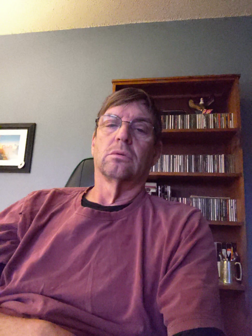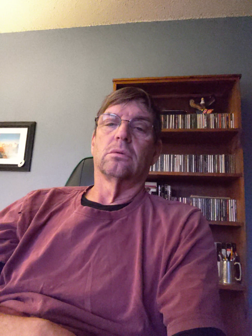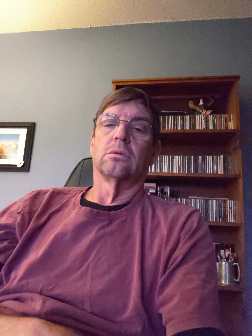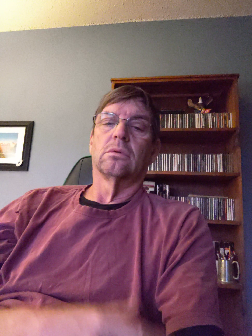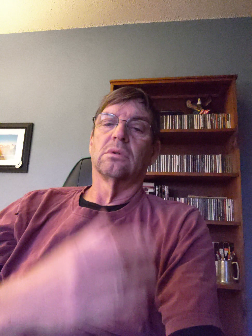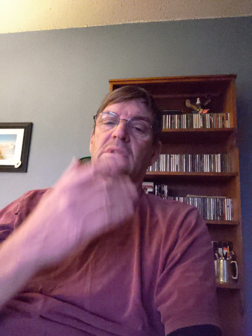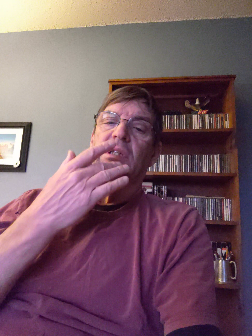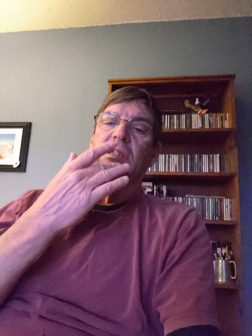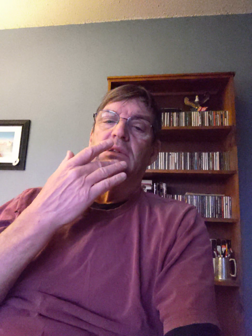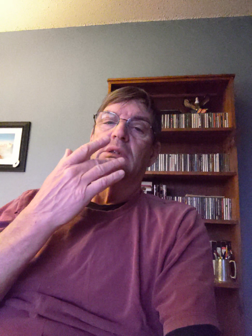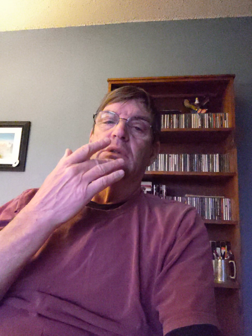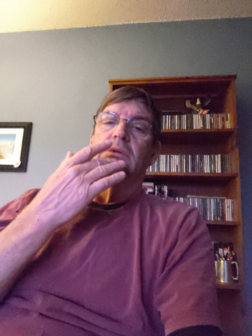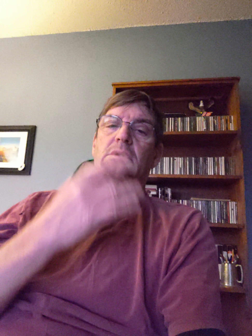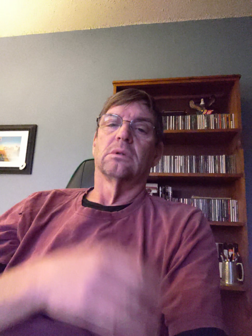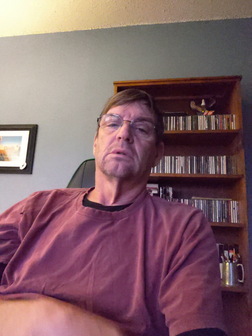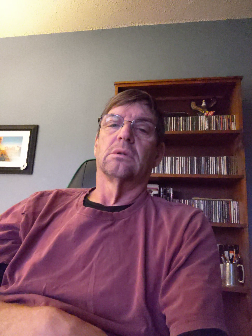taste